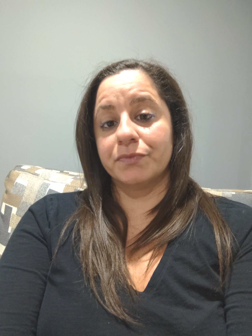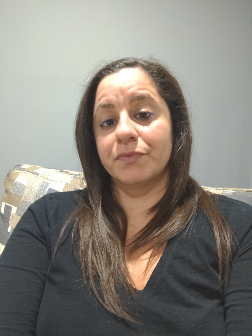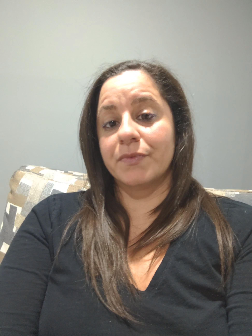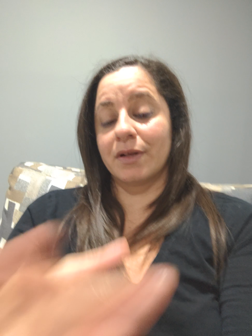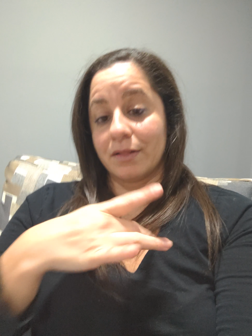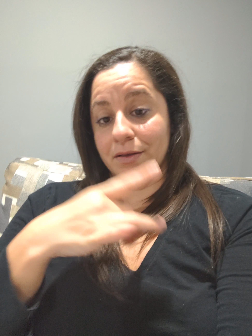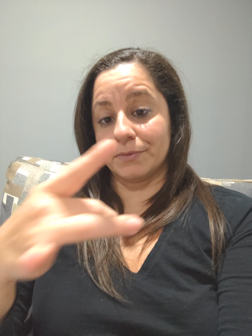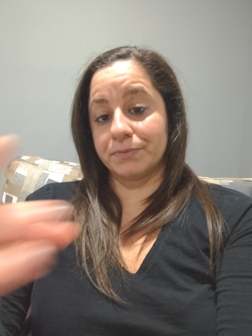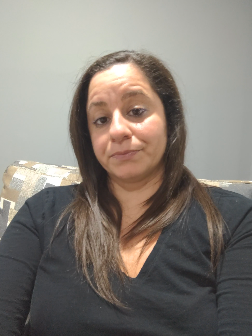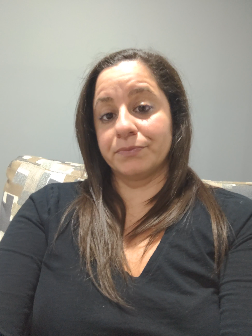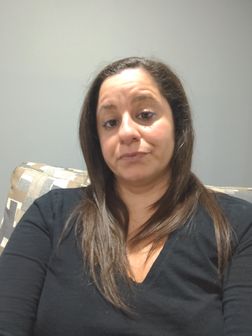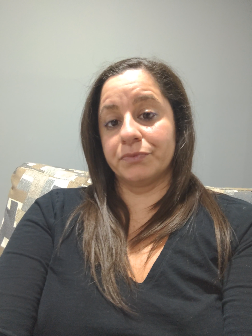like